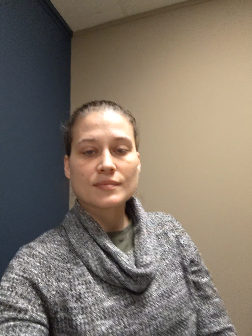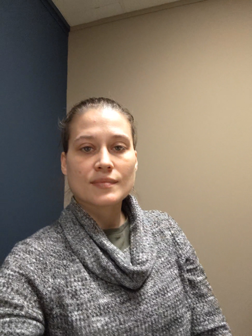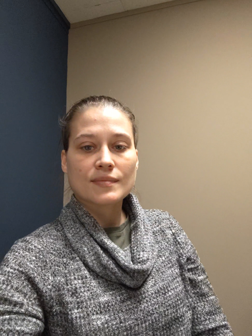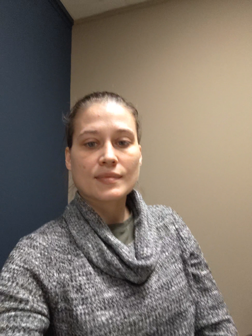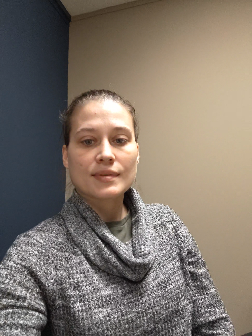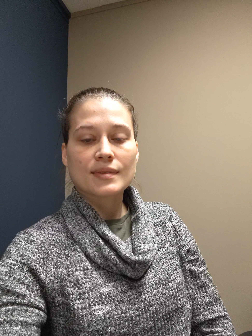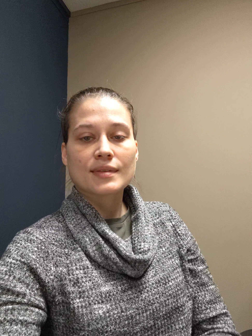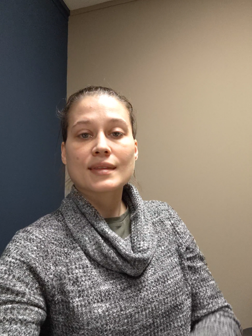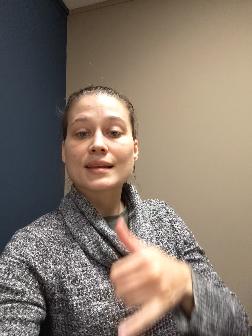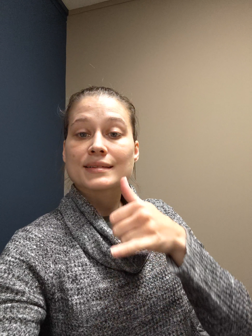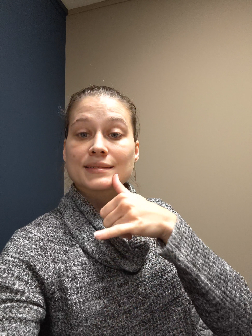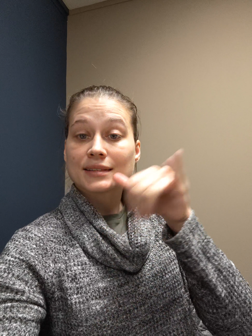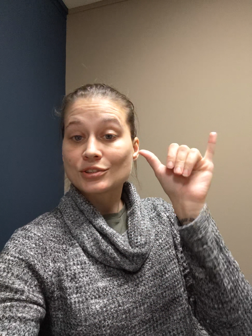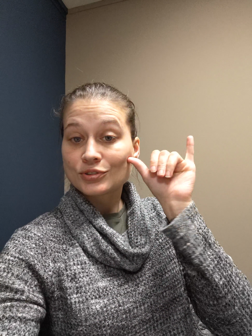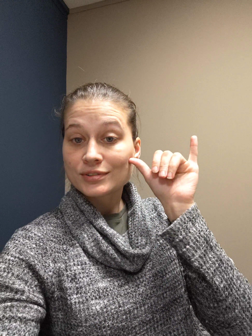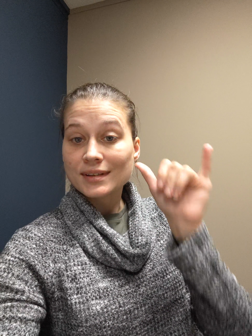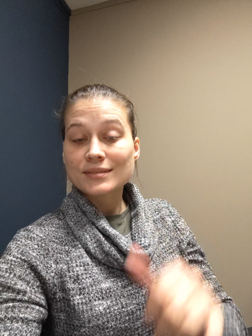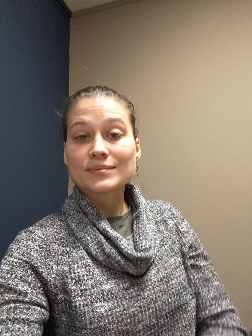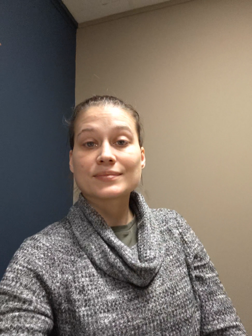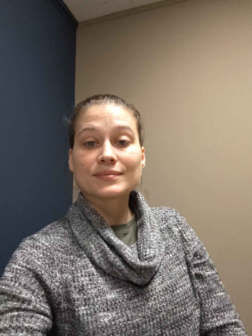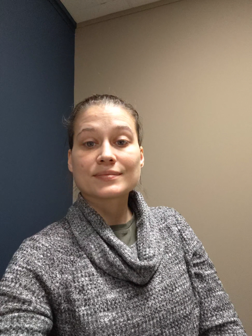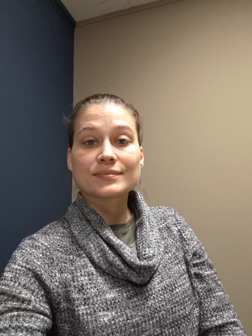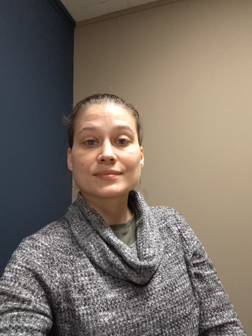yesterday